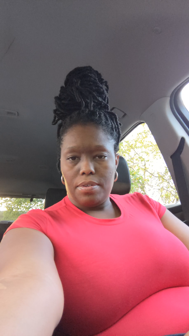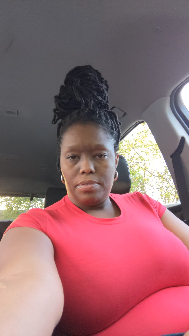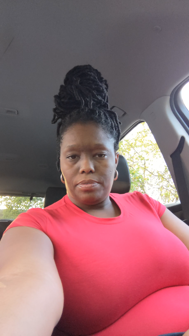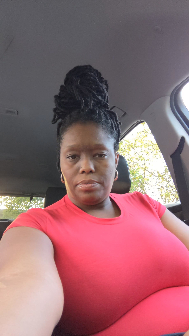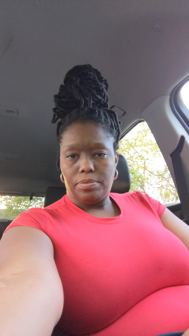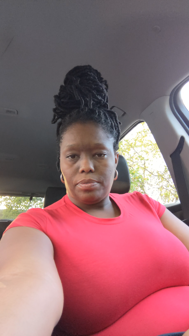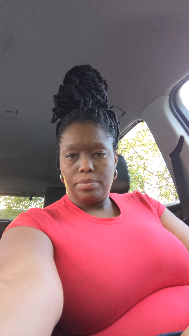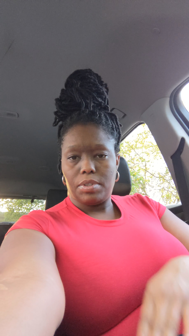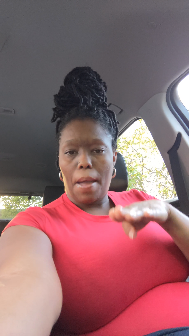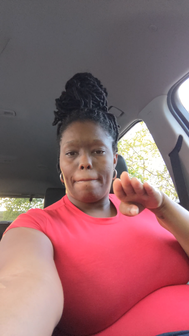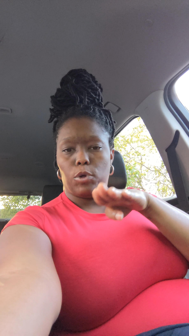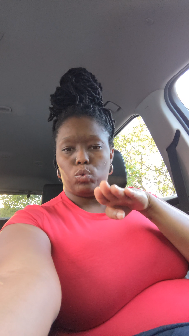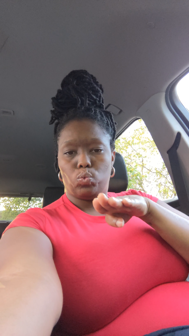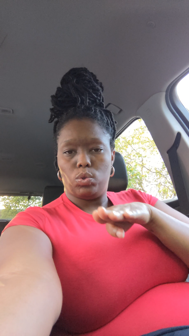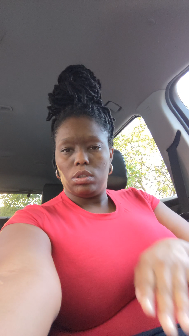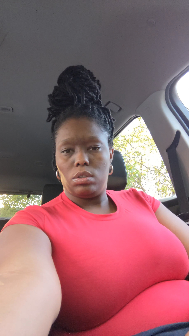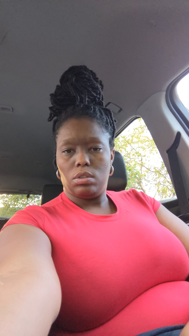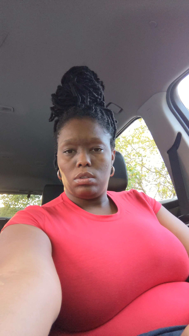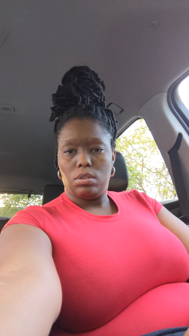boots